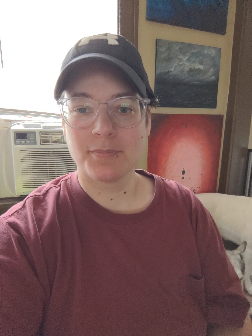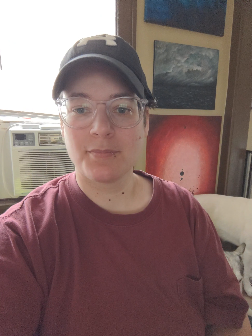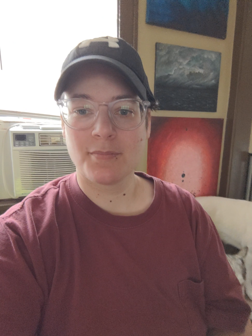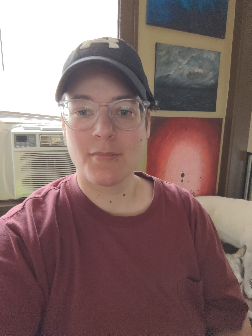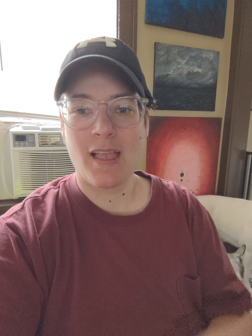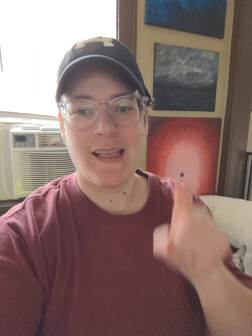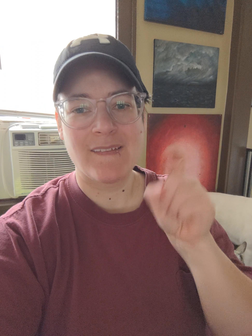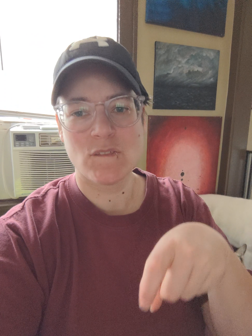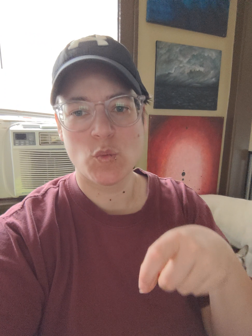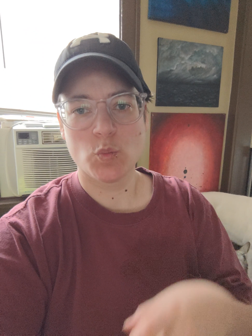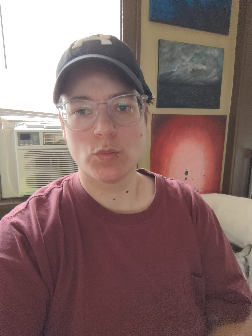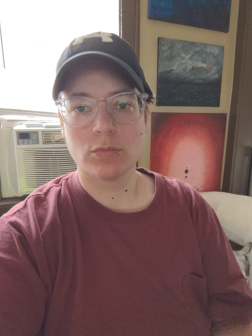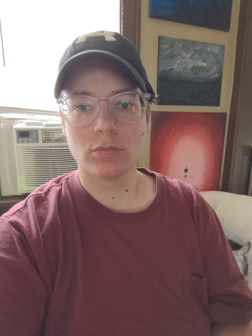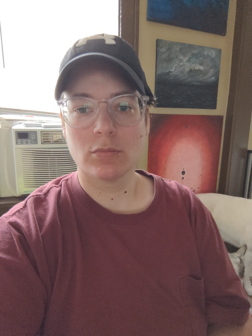have to